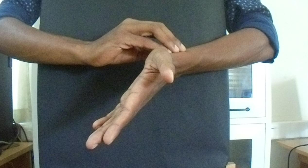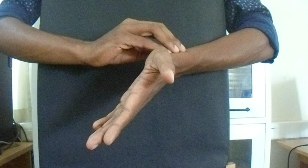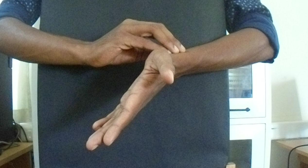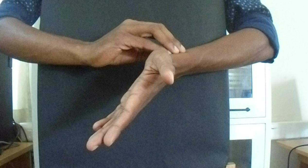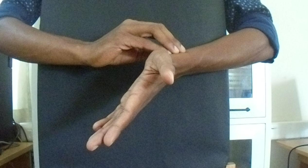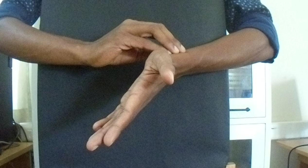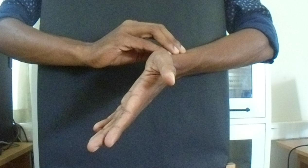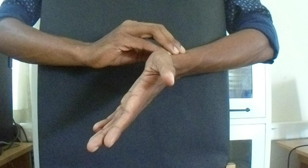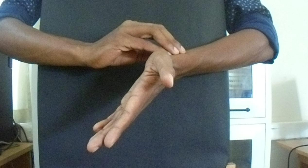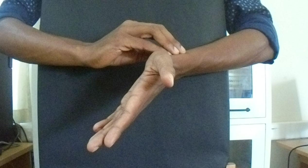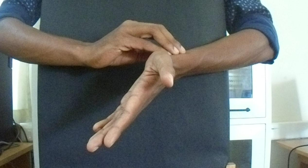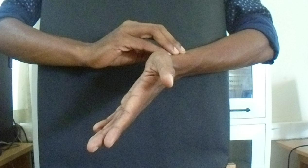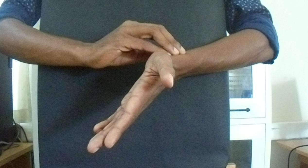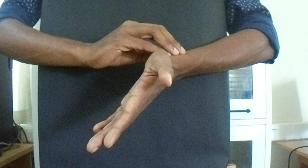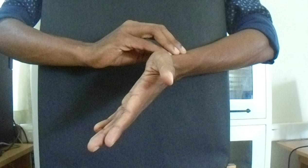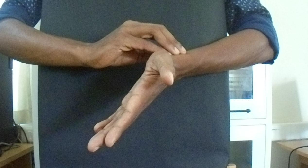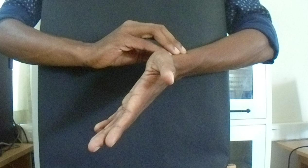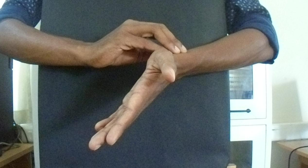doctor